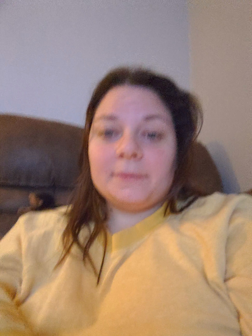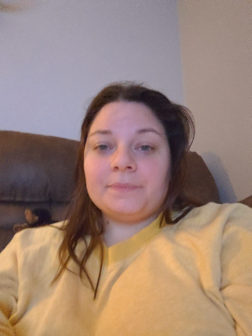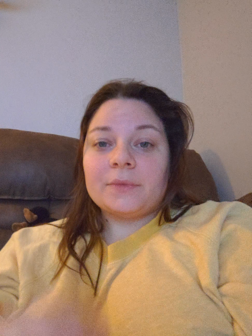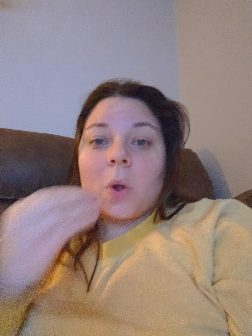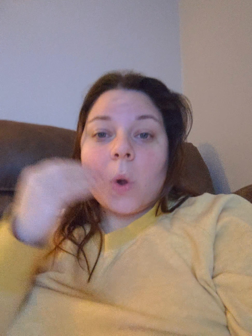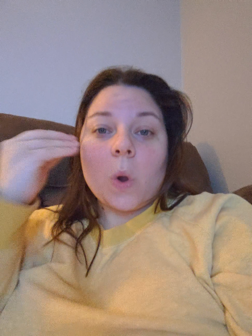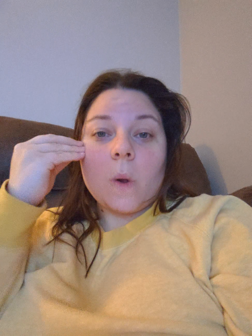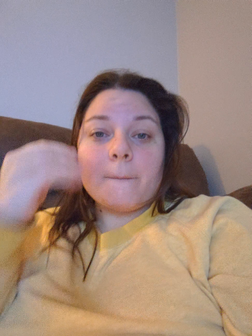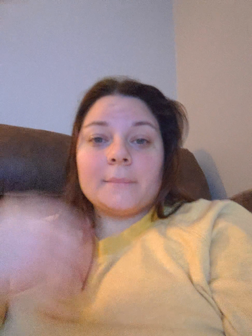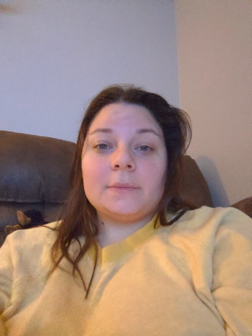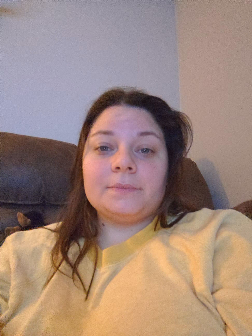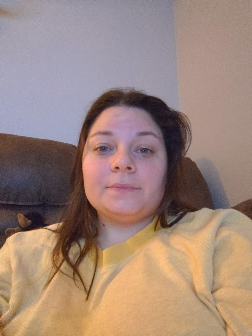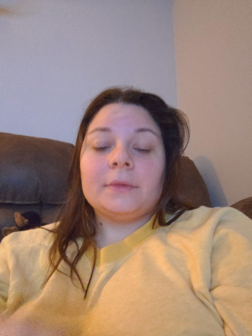home